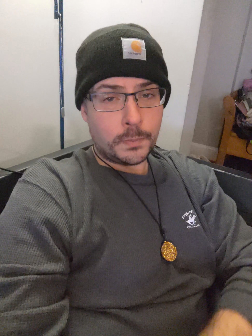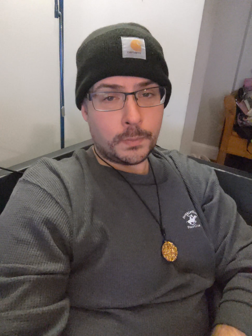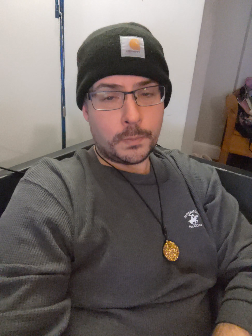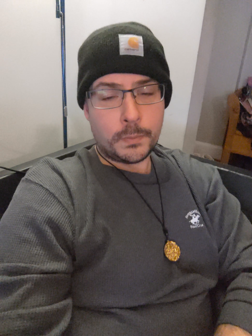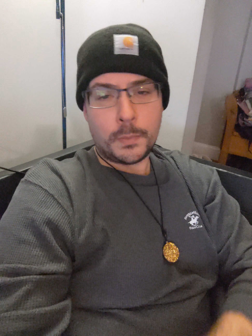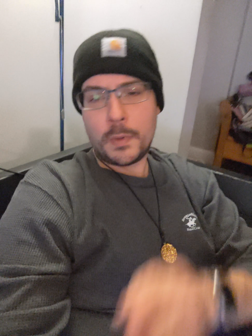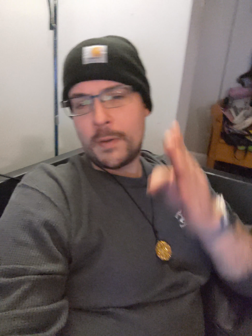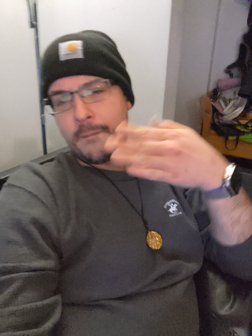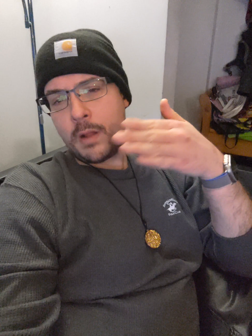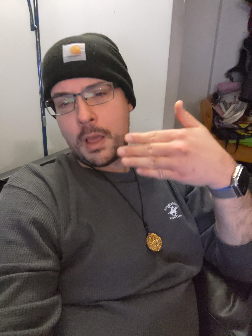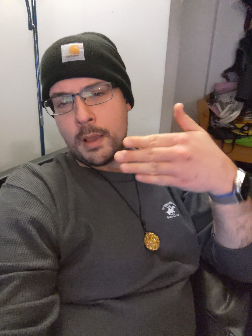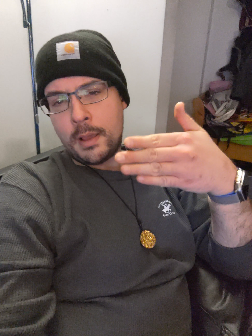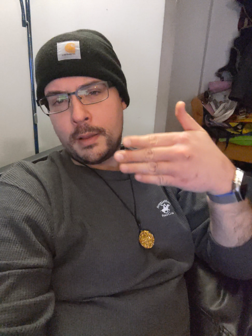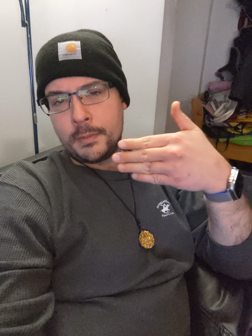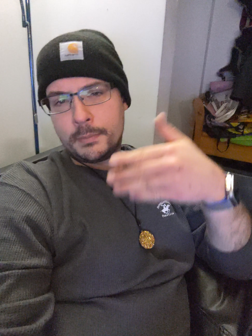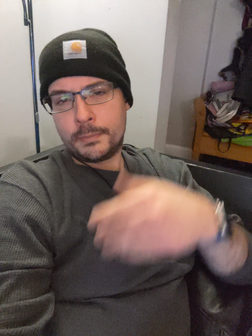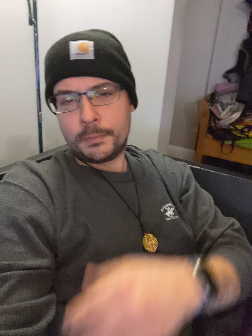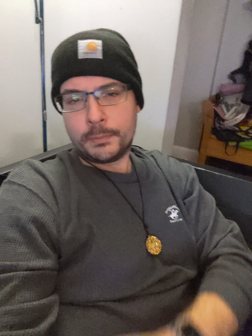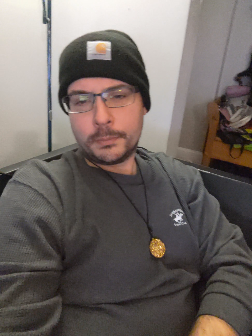flag